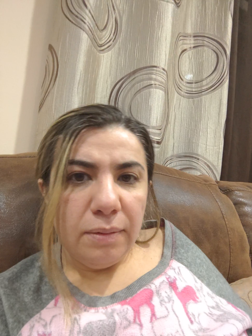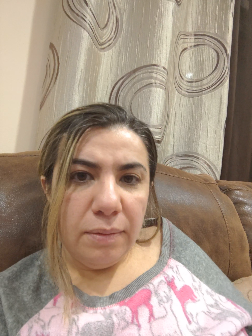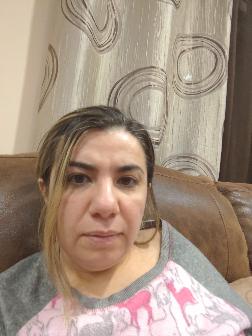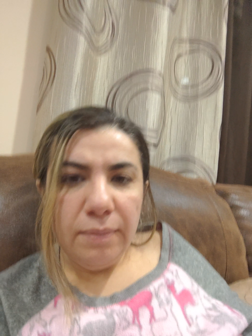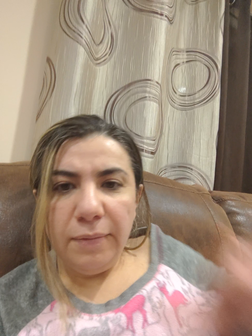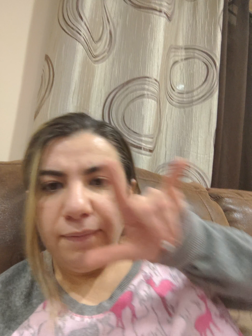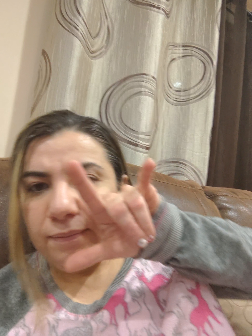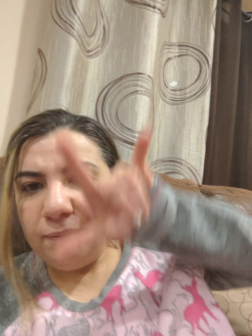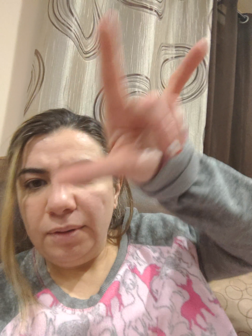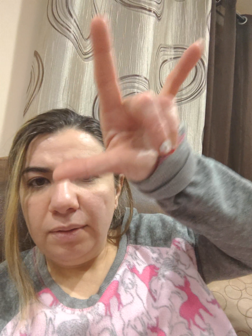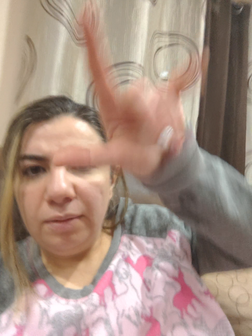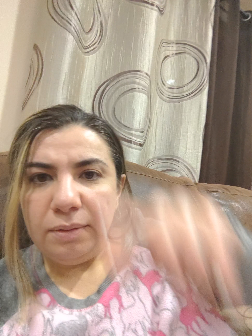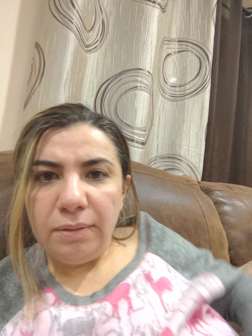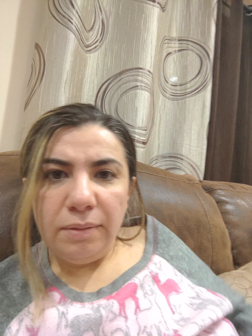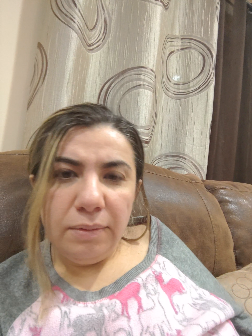airplane